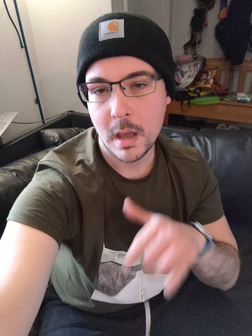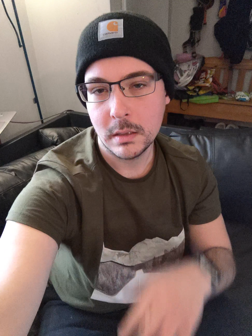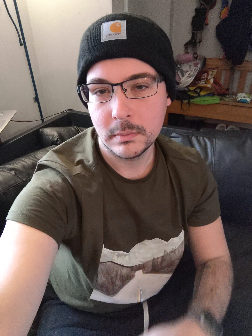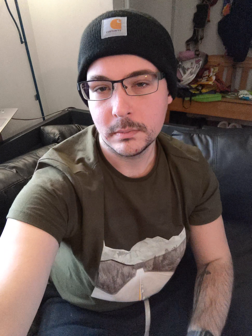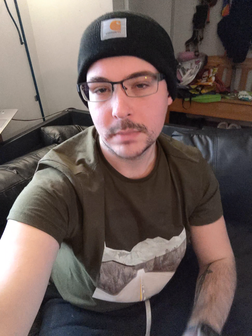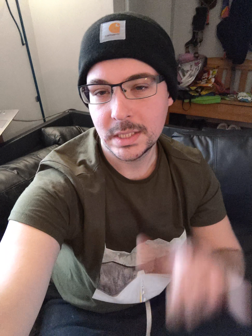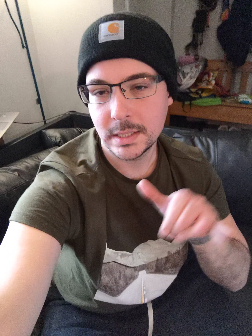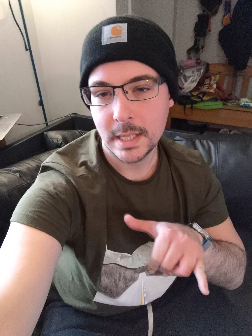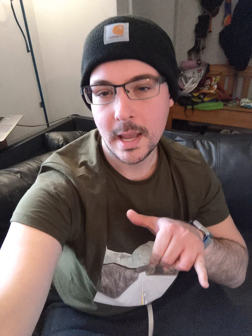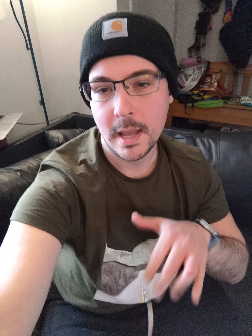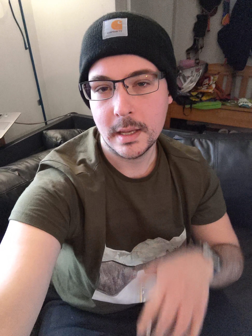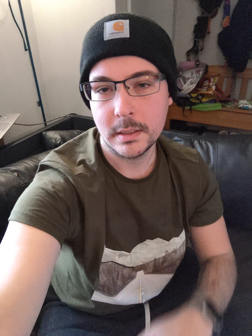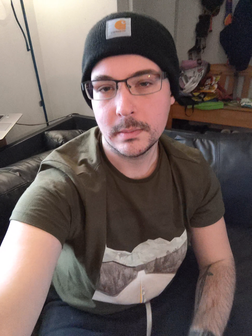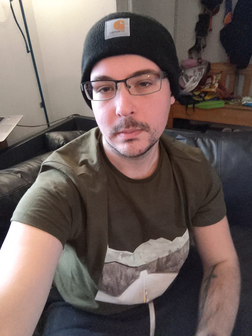stay